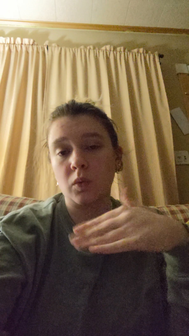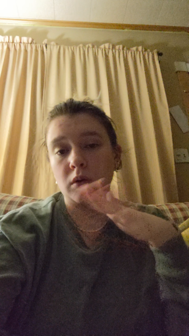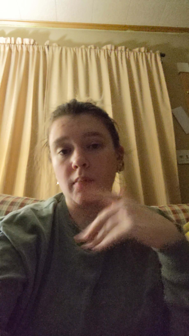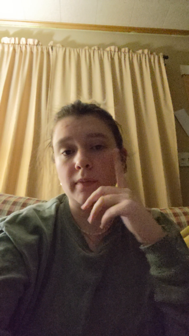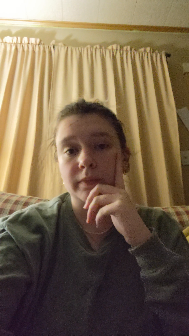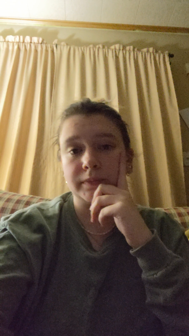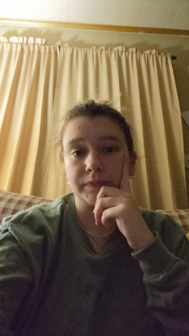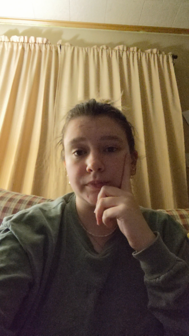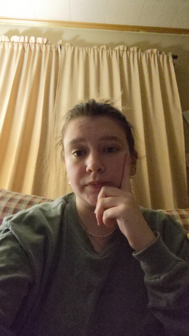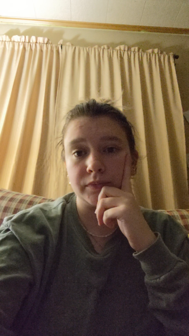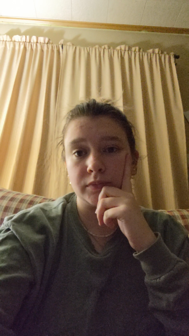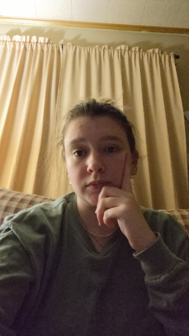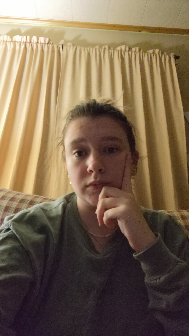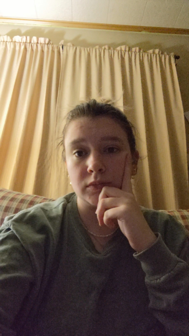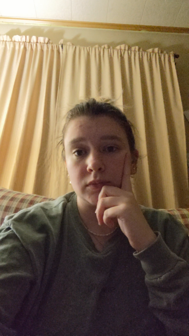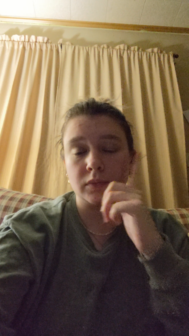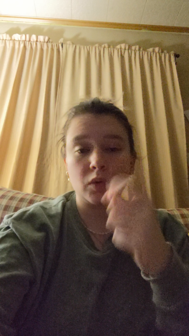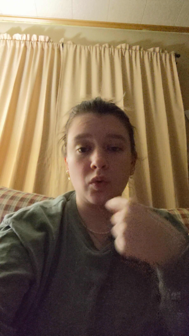coffee